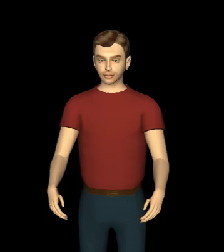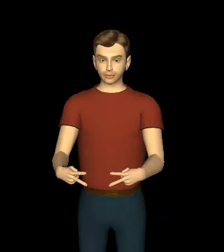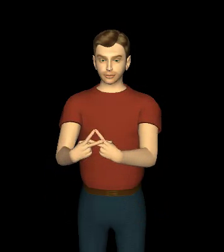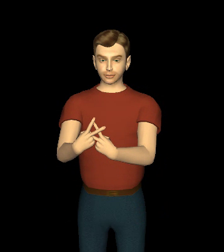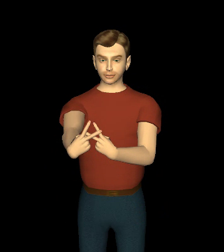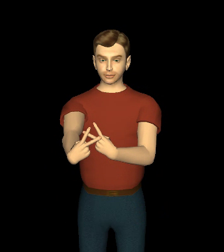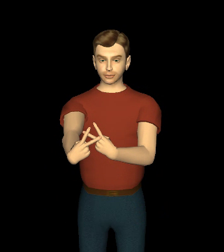أمام